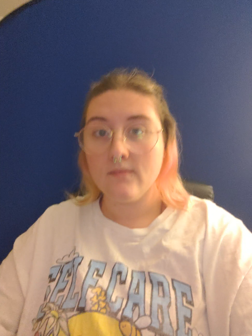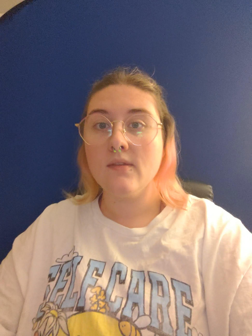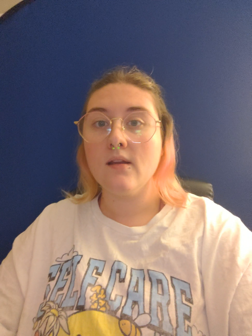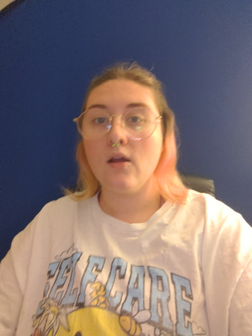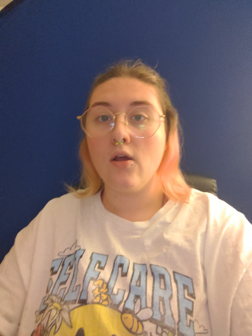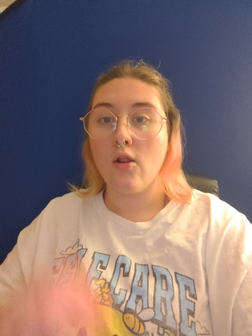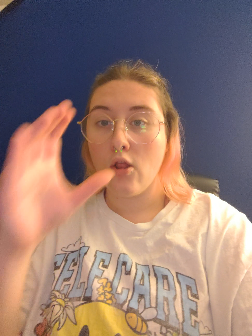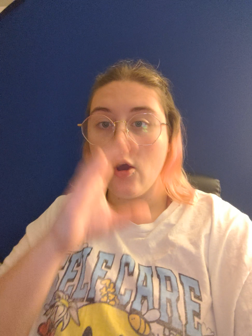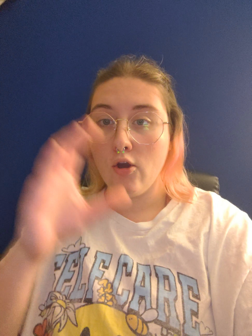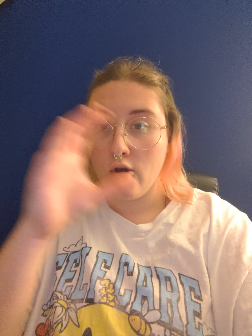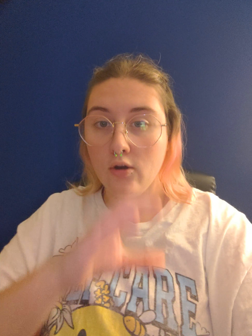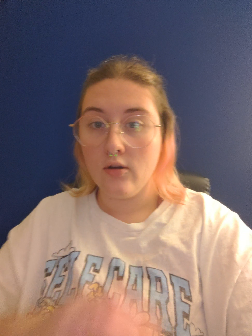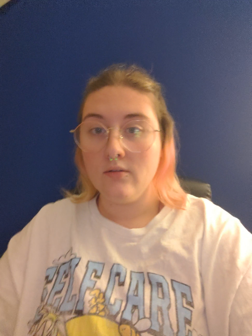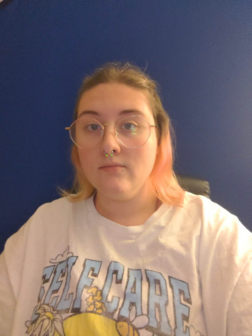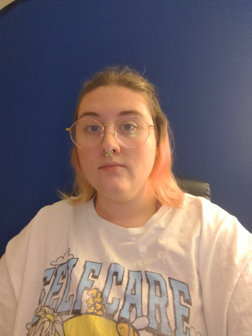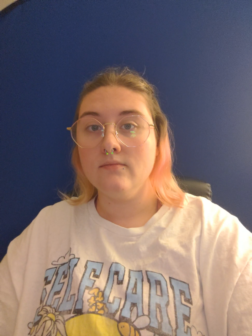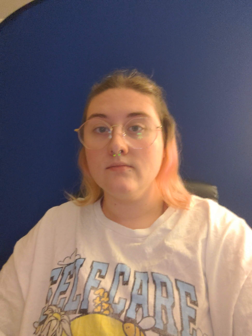look